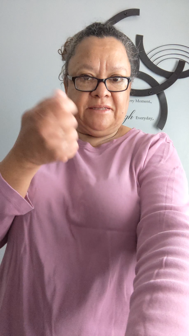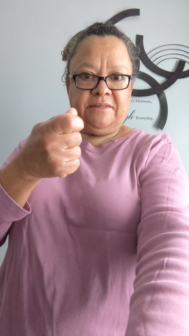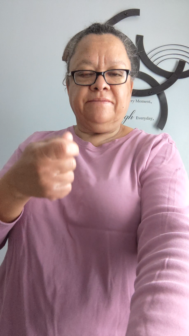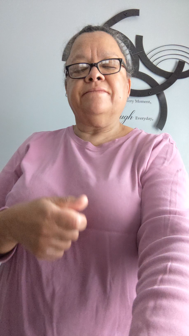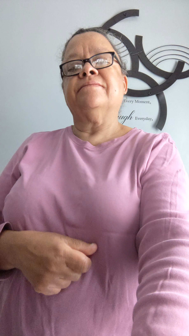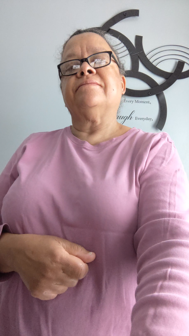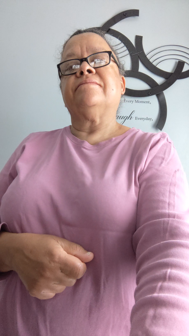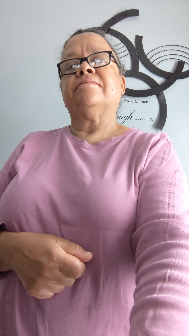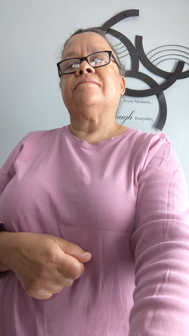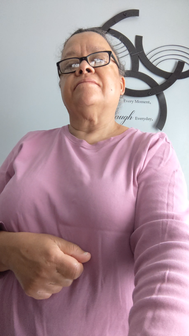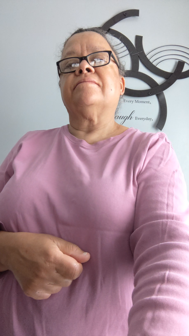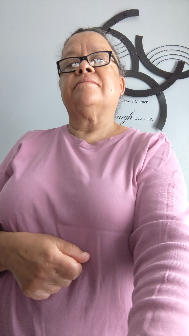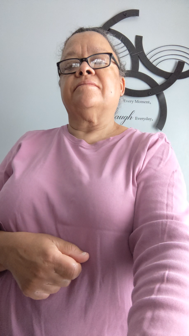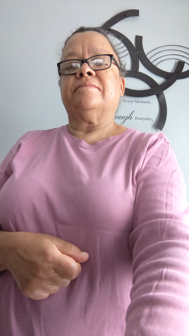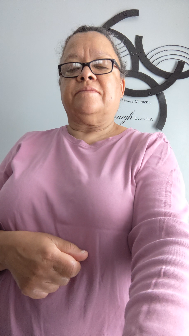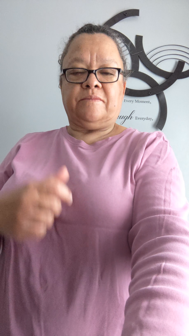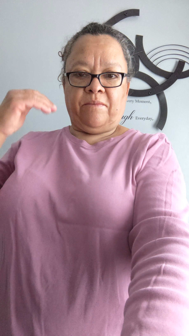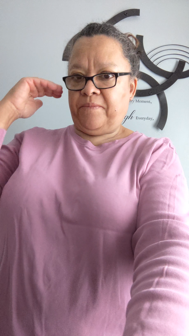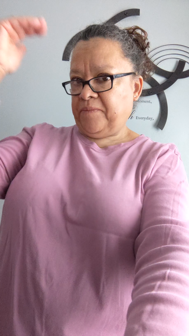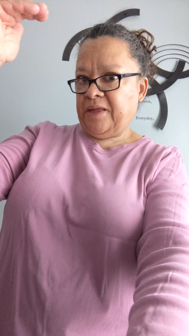big